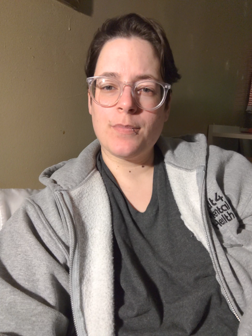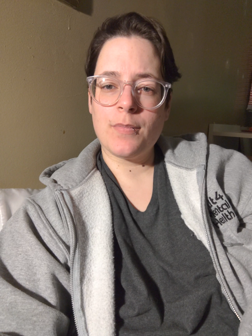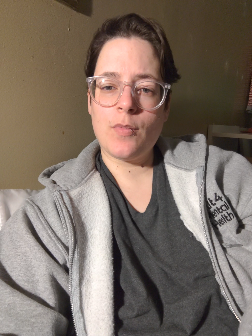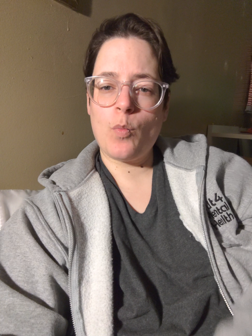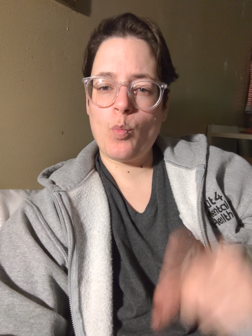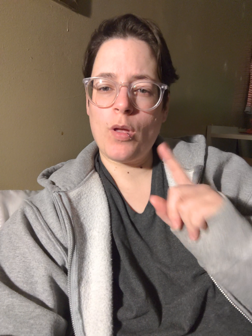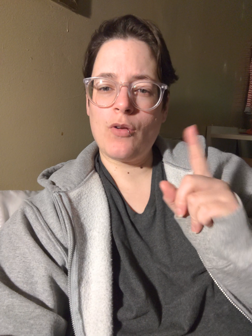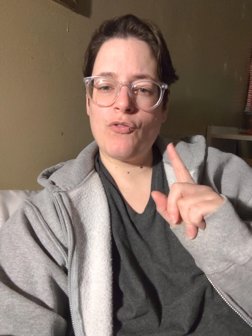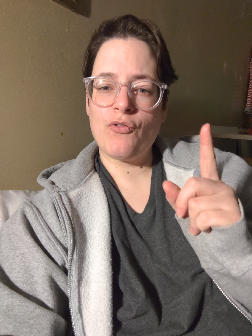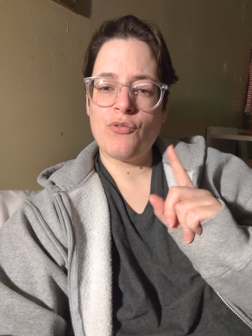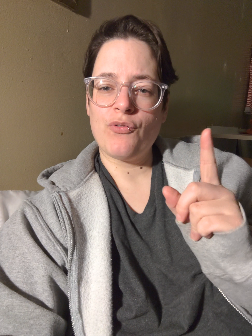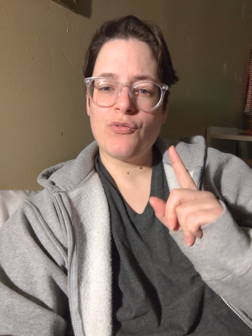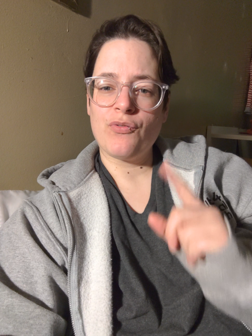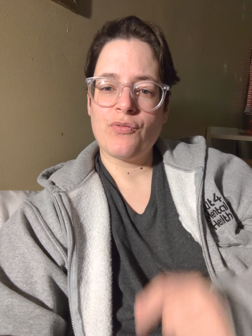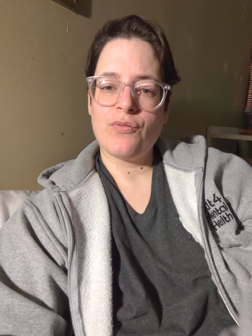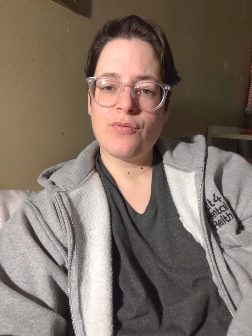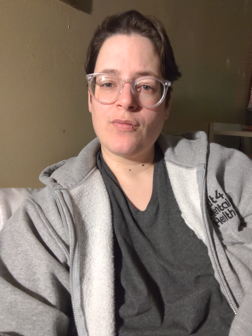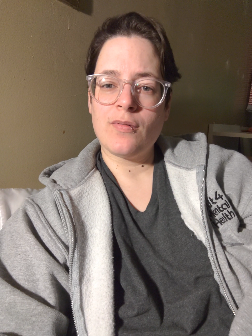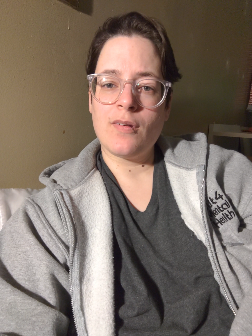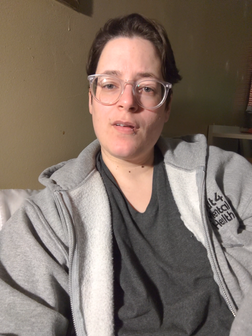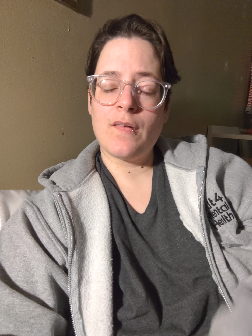where